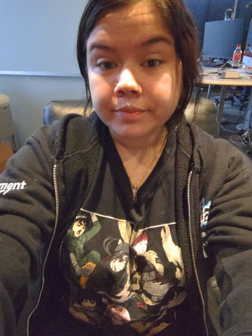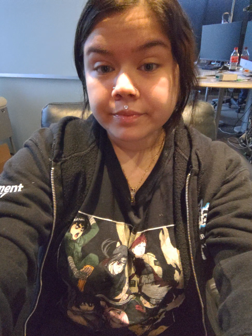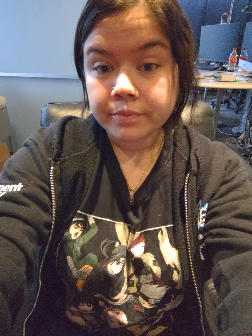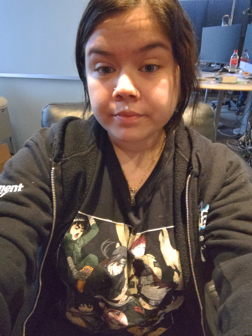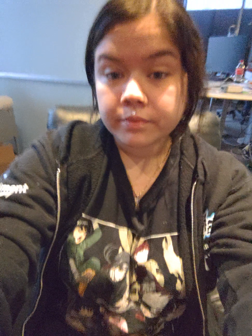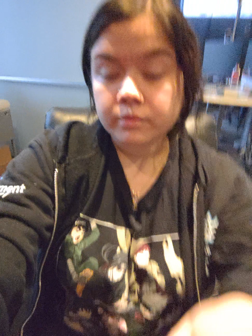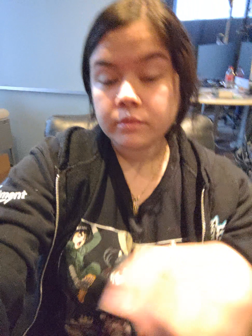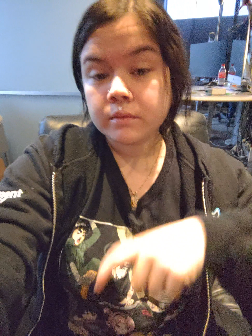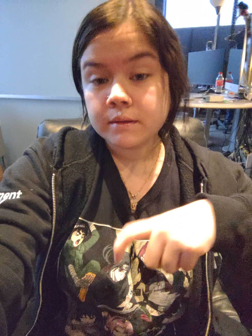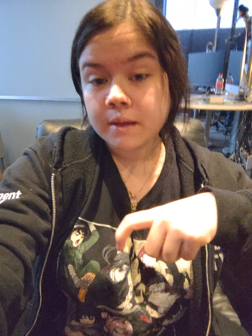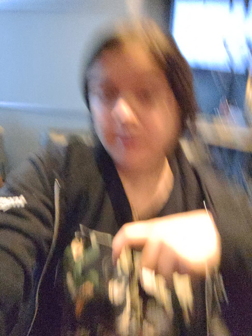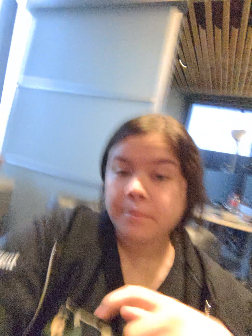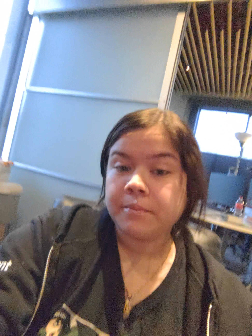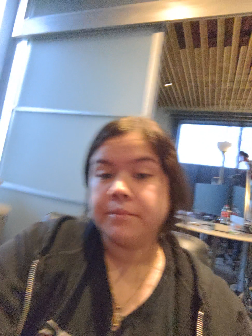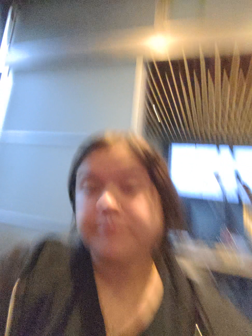time